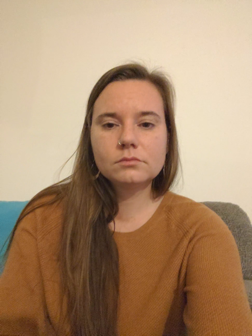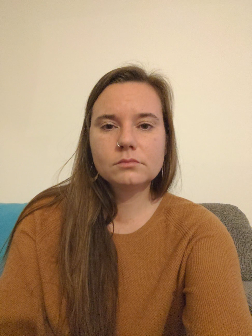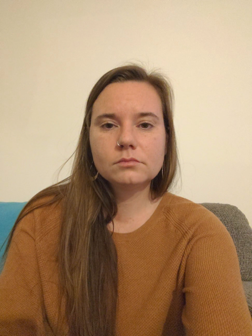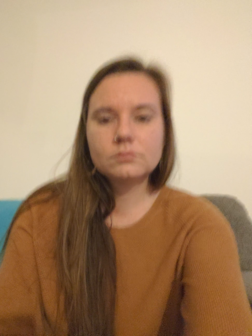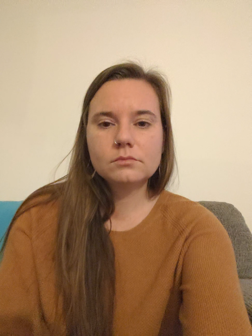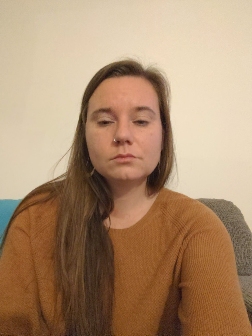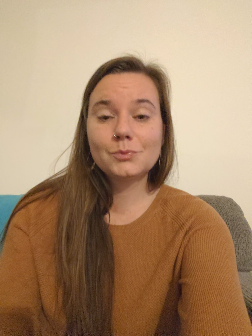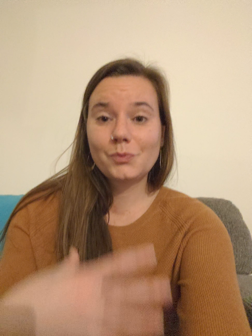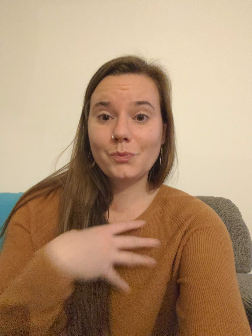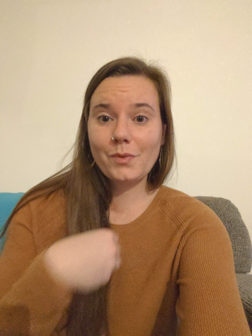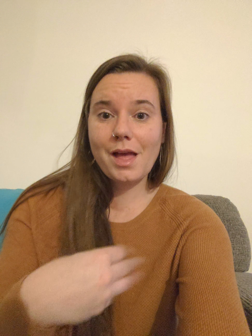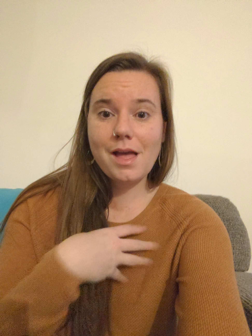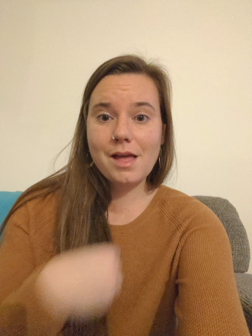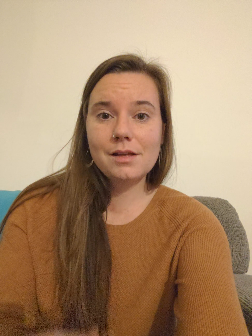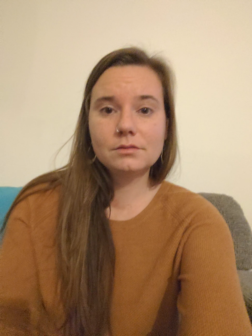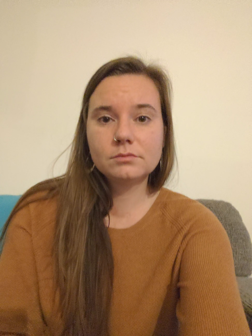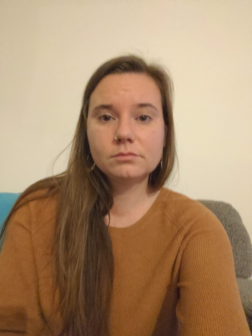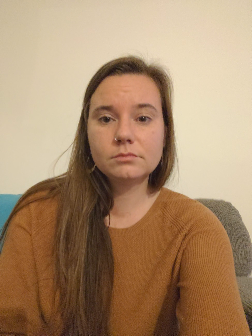white